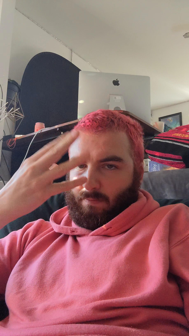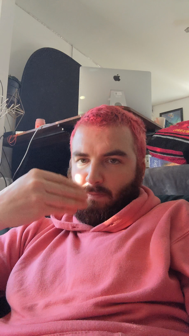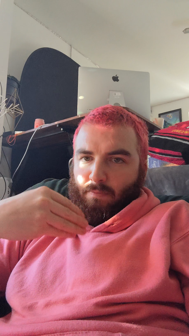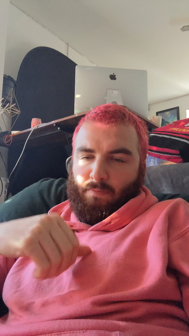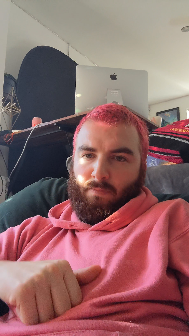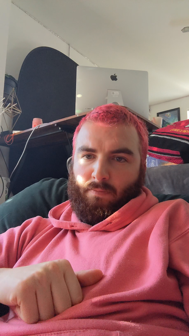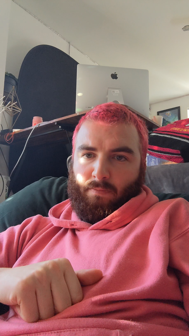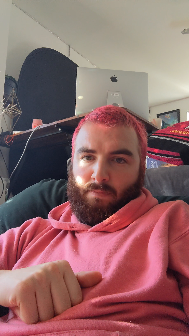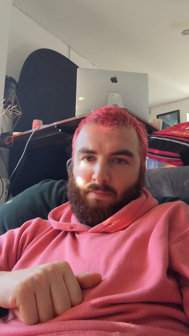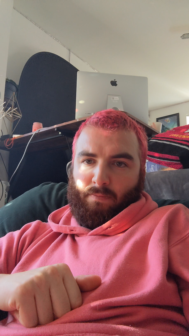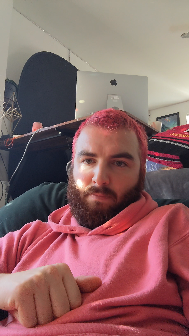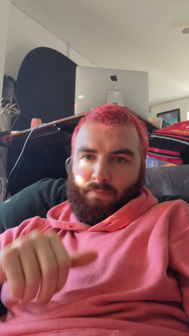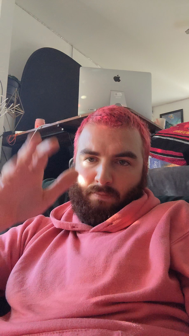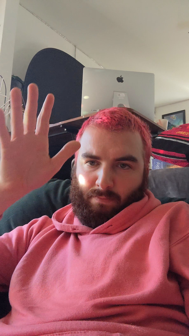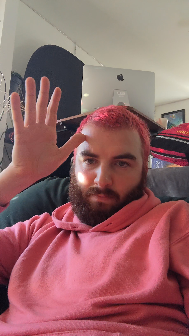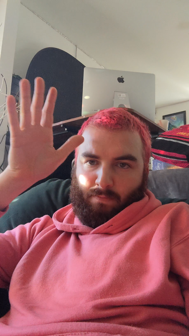deer